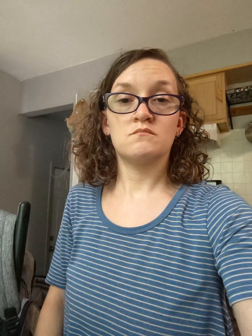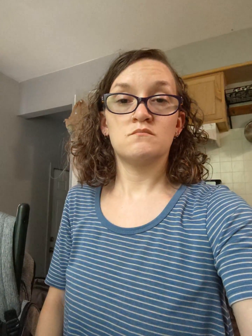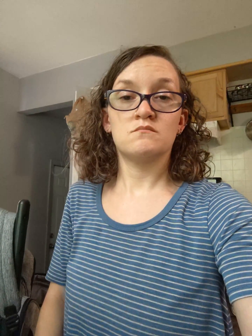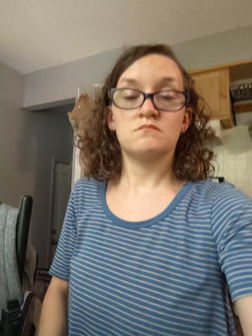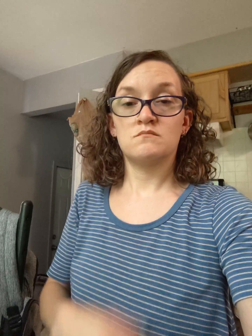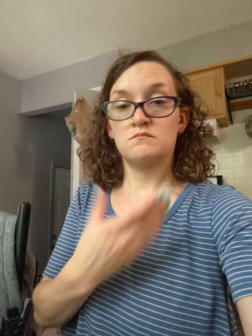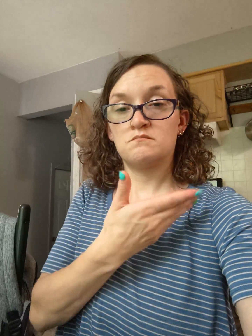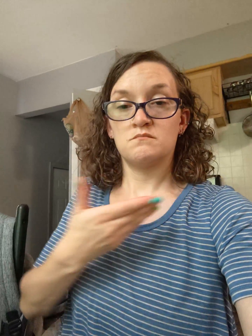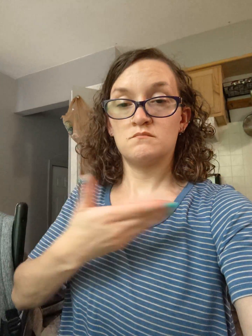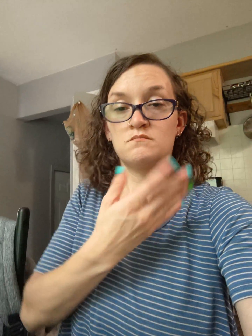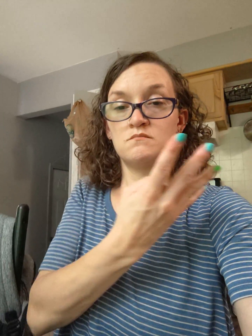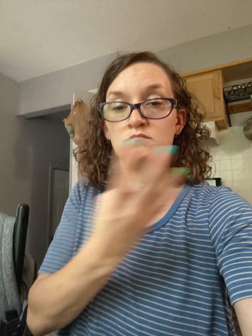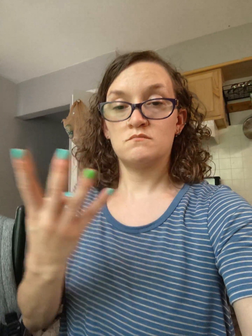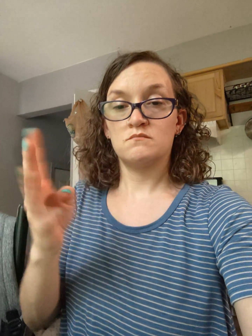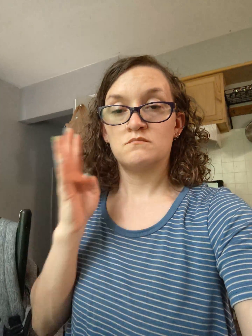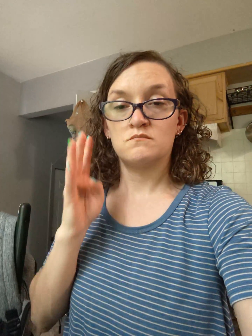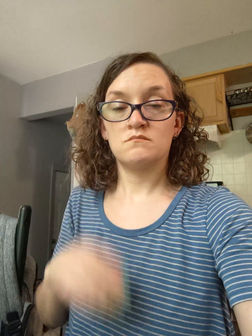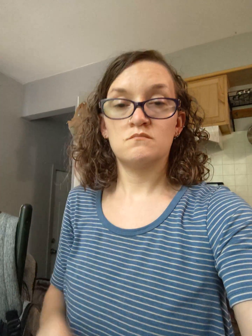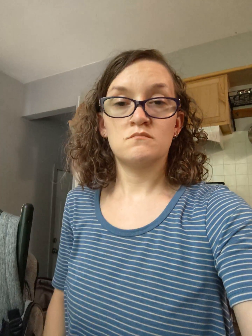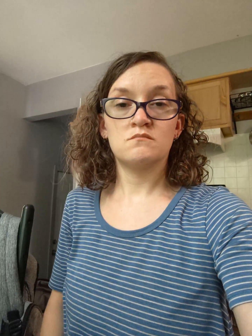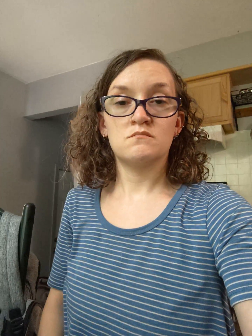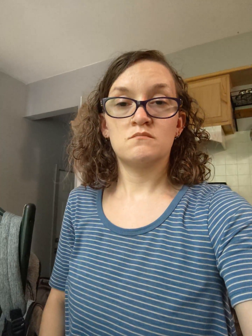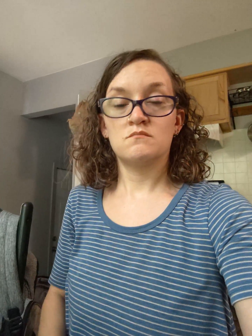crib